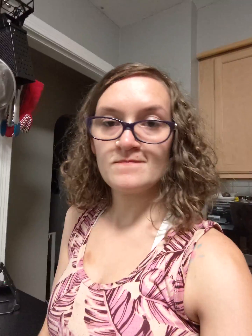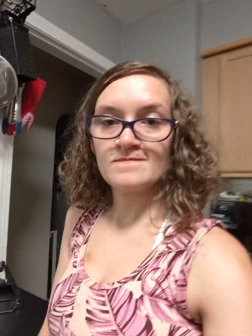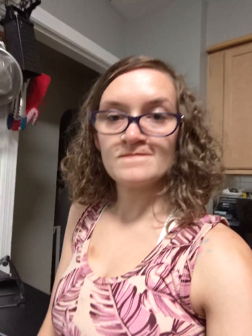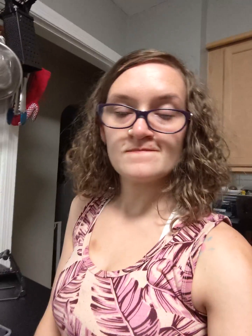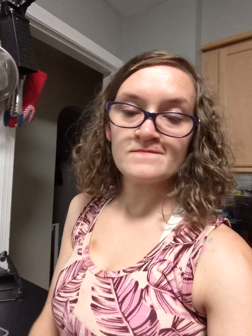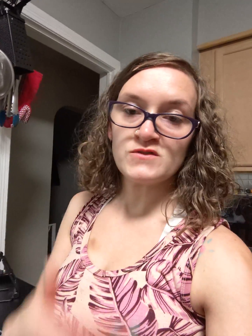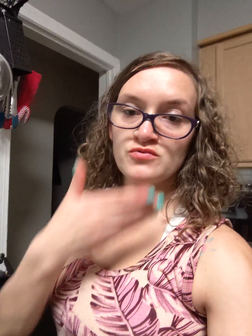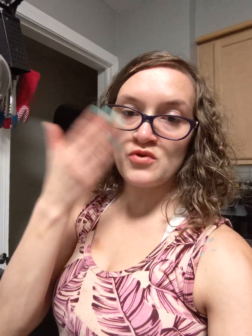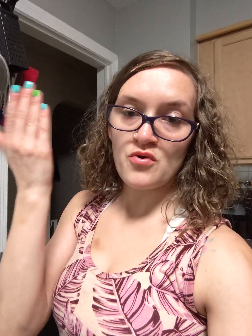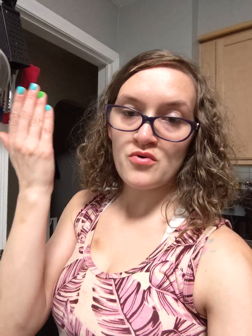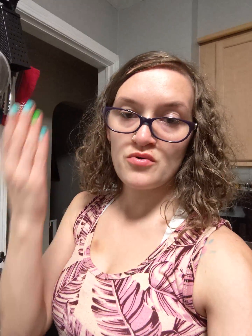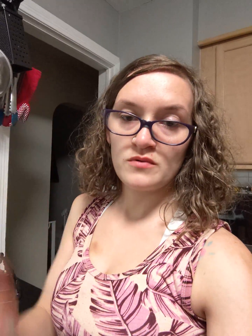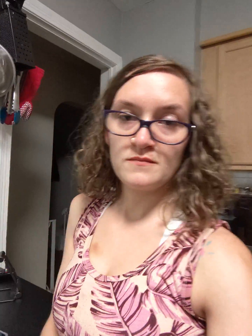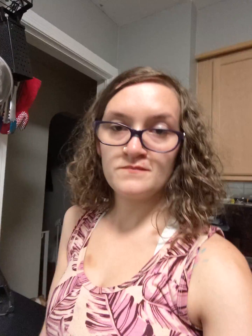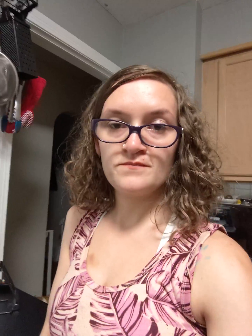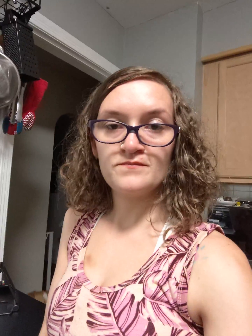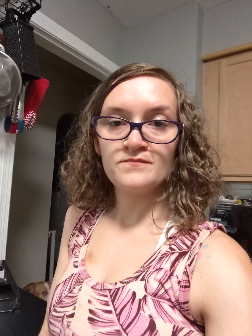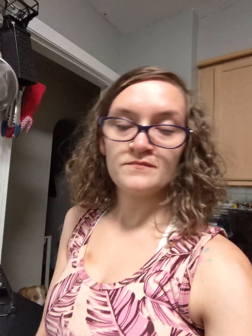all gone